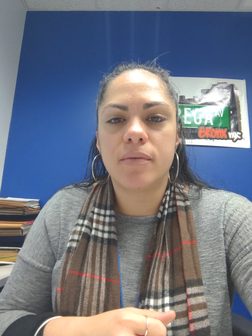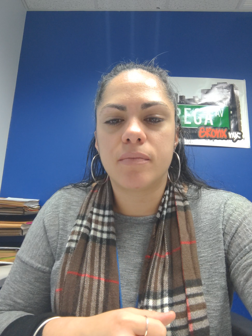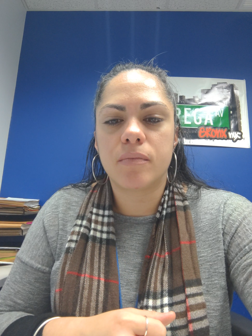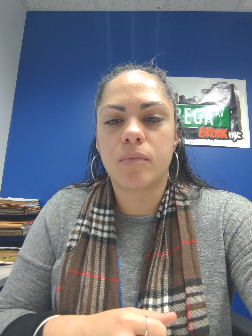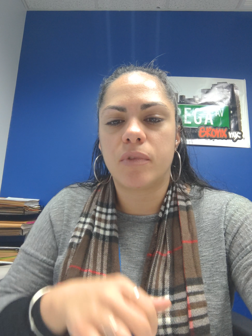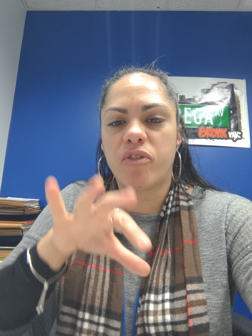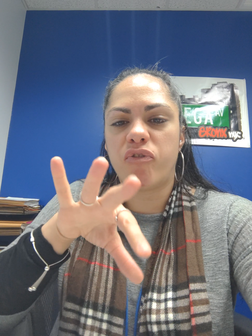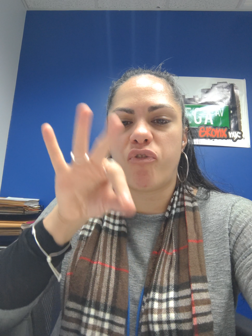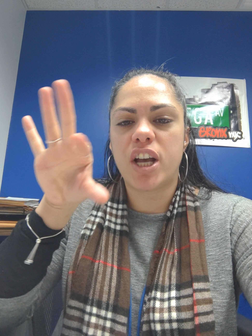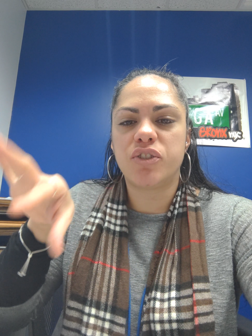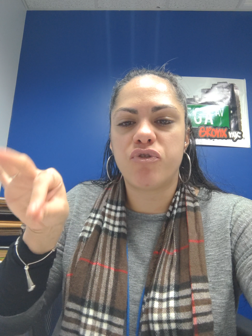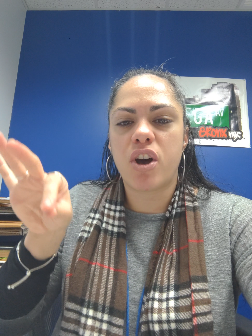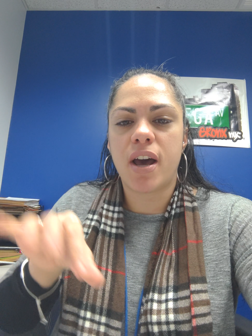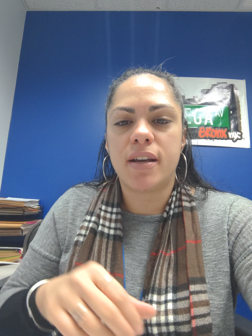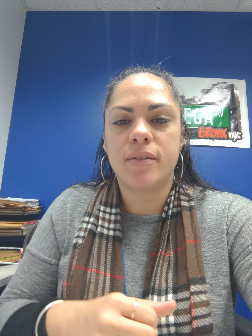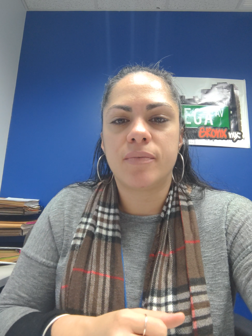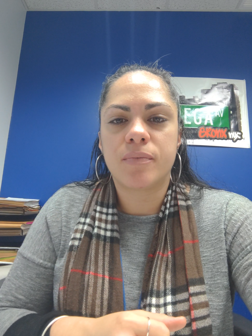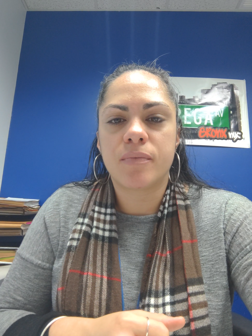french fries